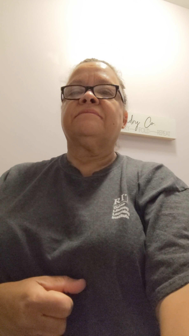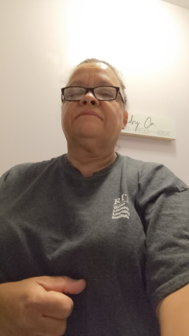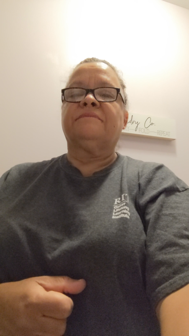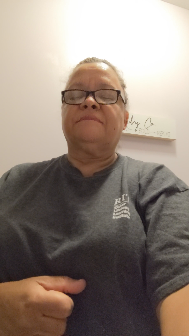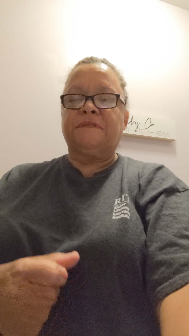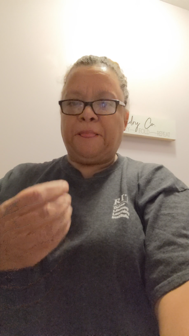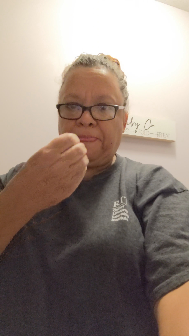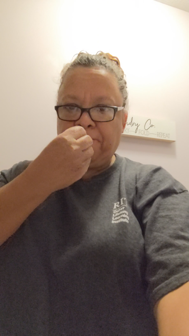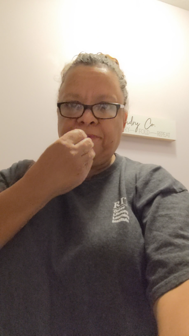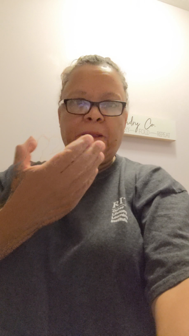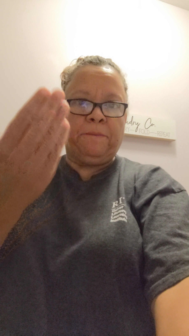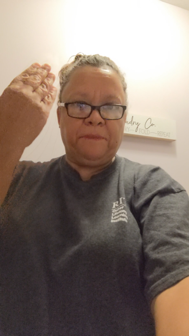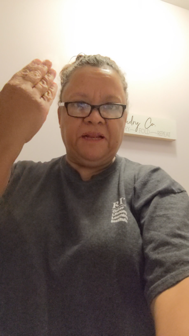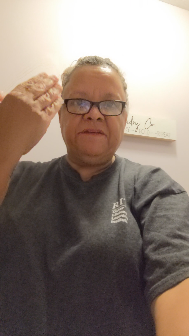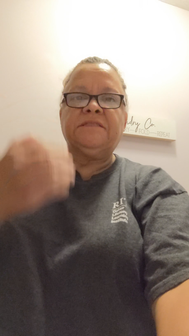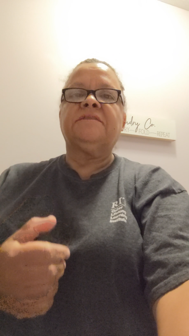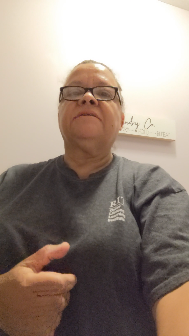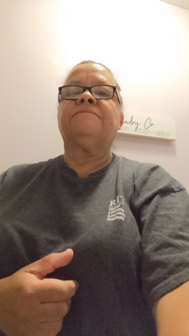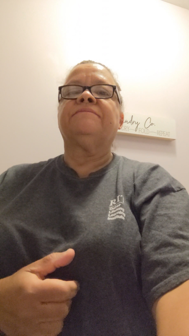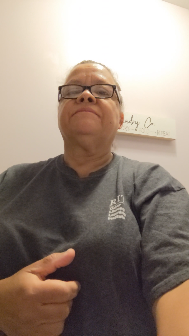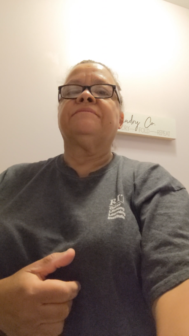breakfast